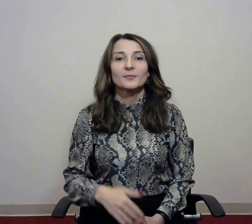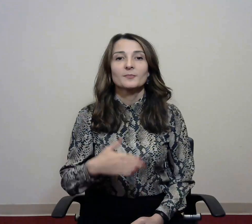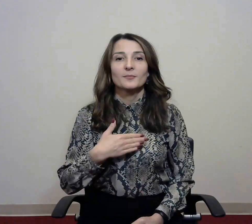mənim